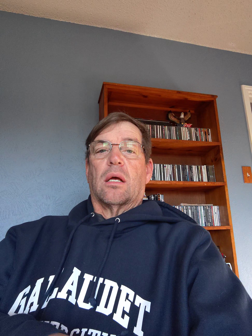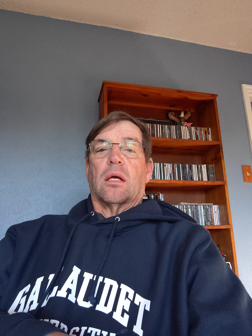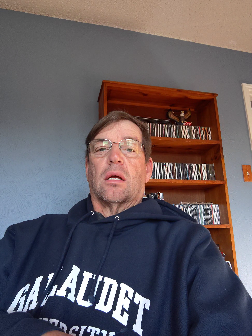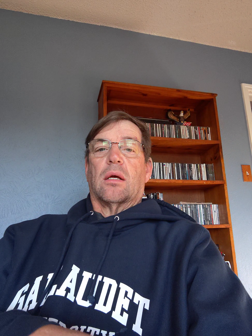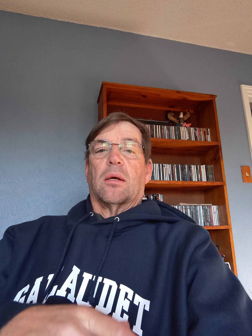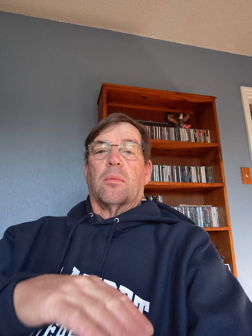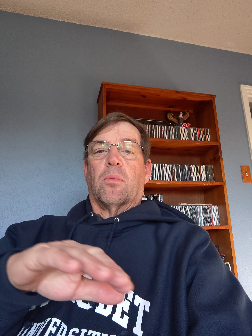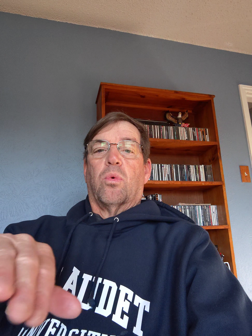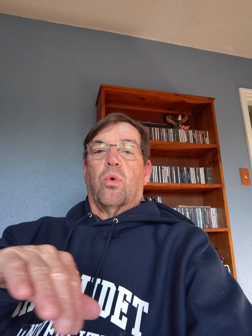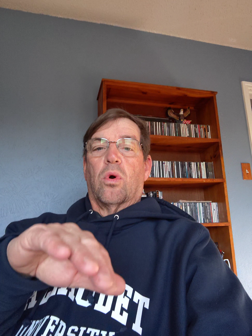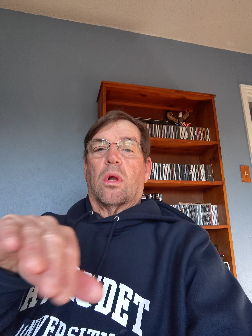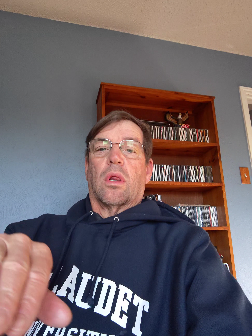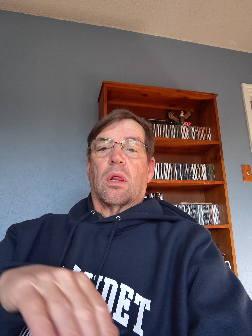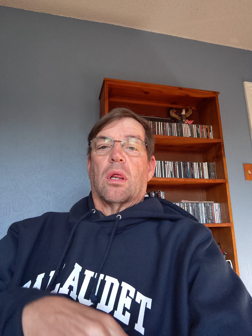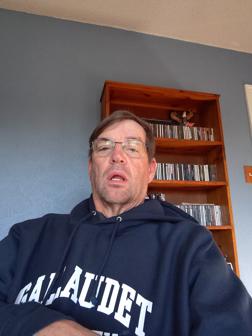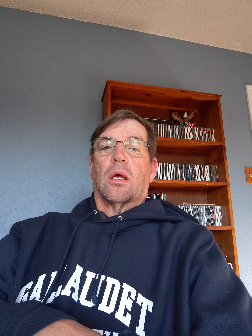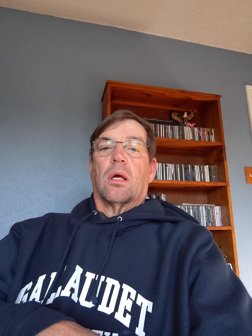pool